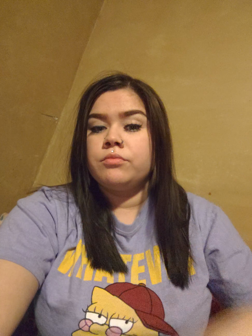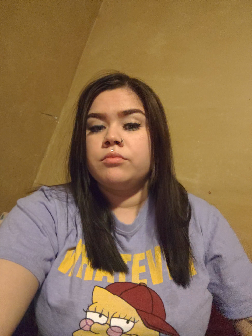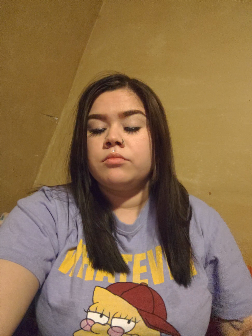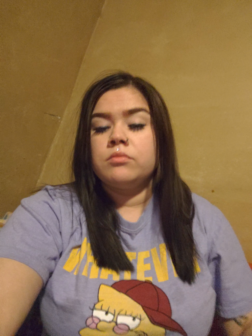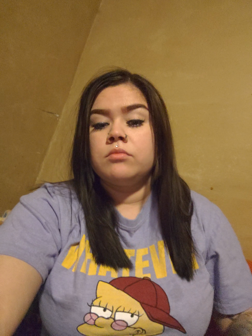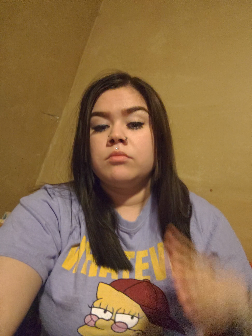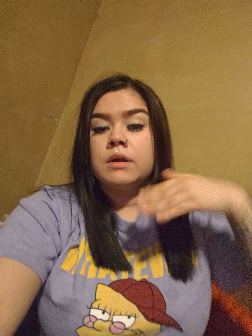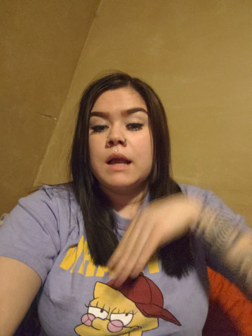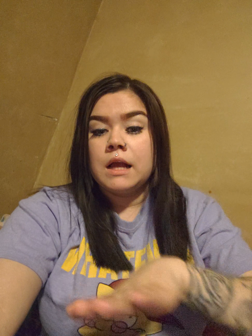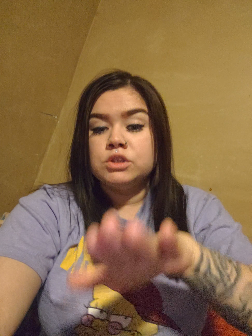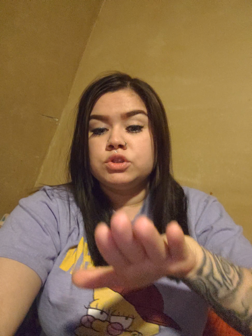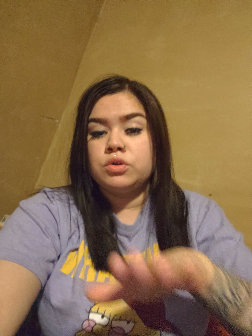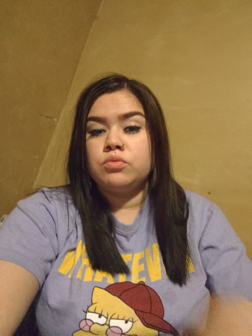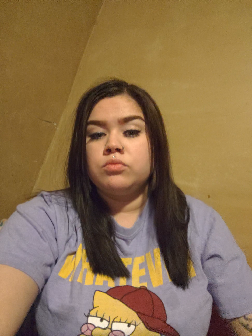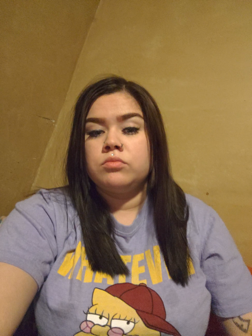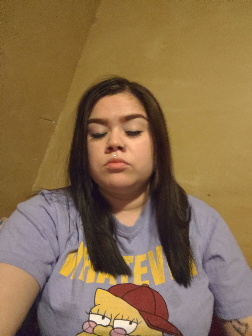into